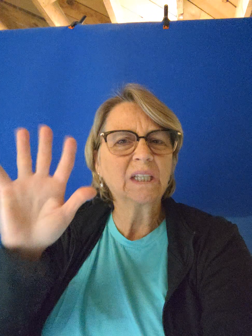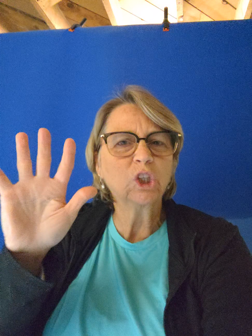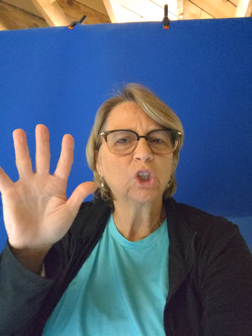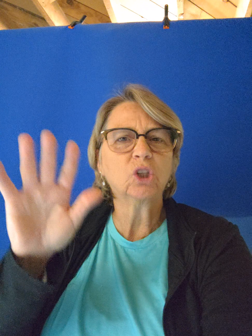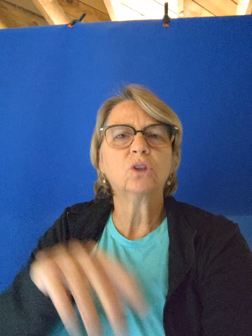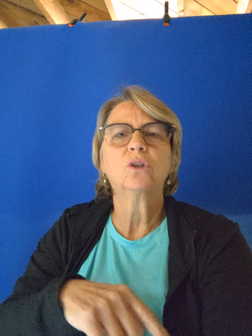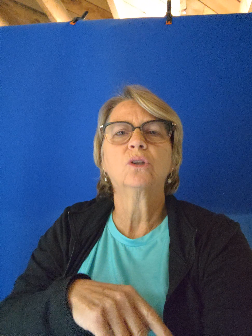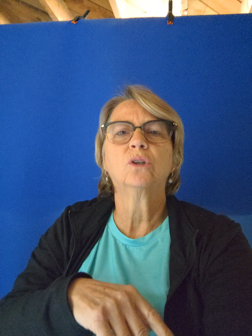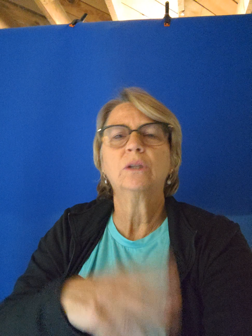finish